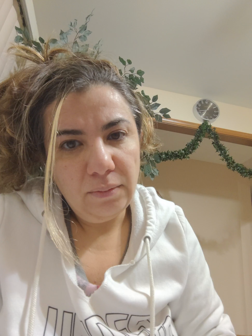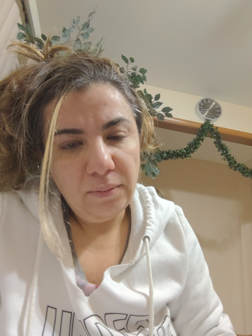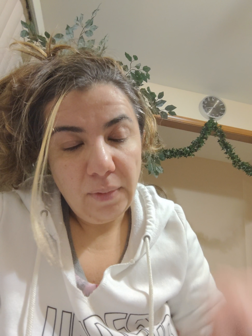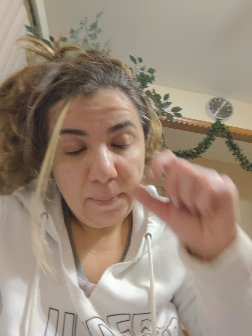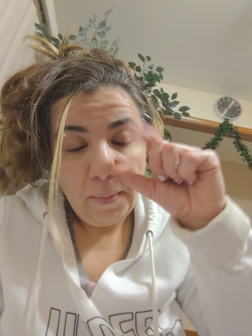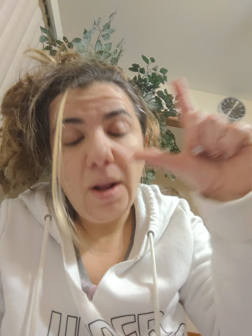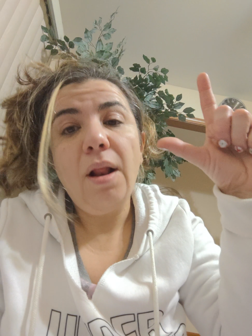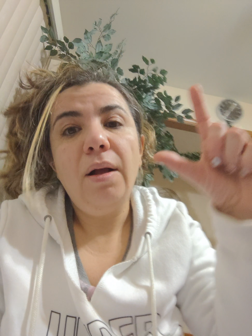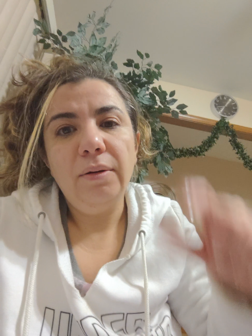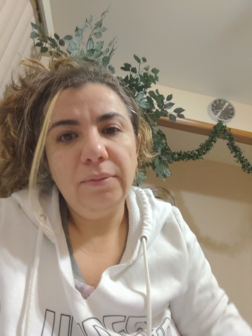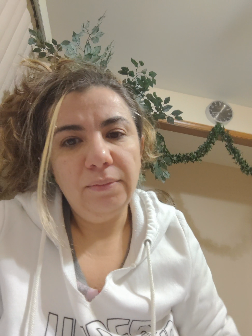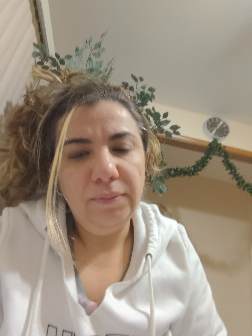wake